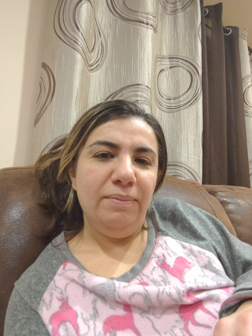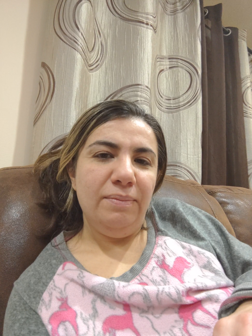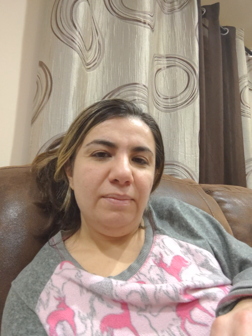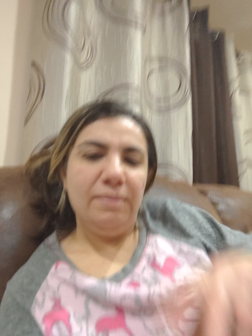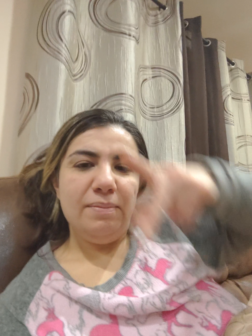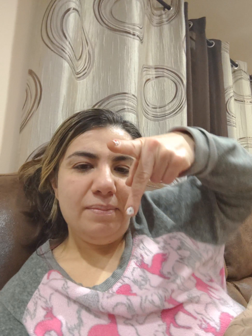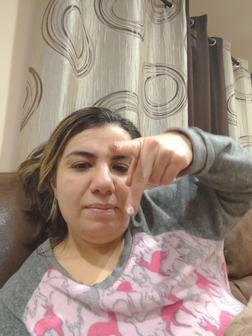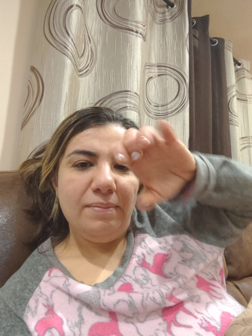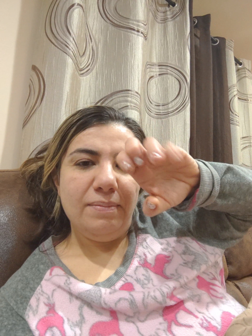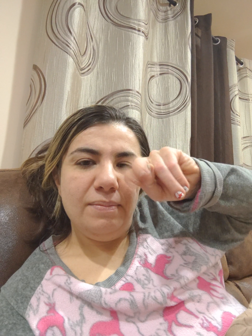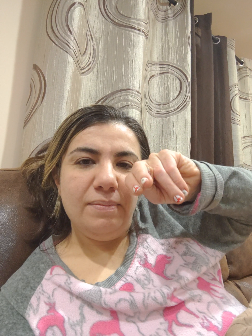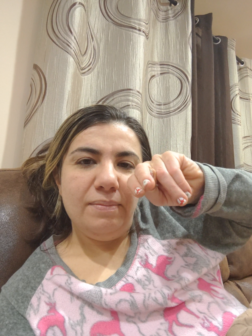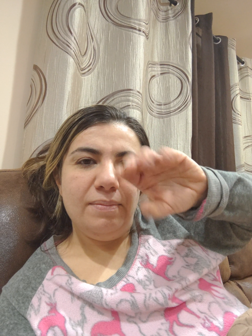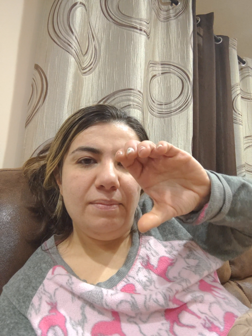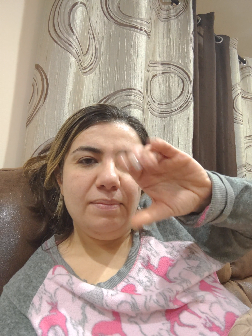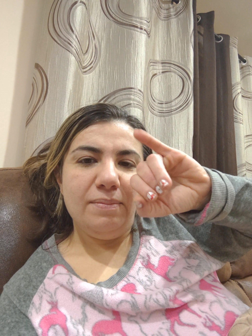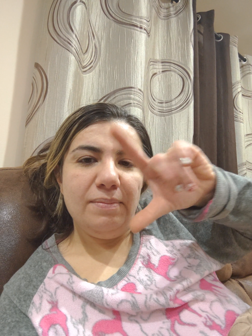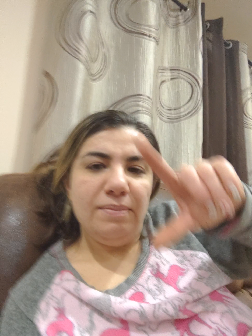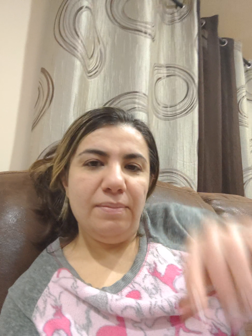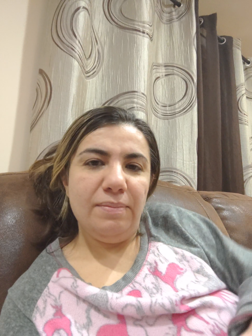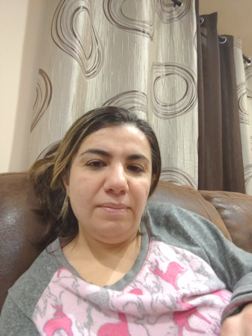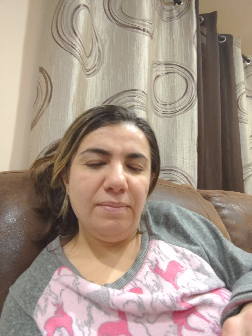pencil